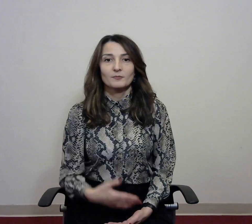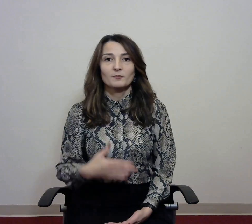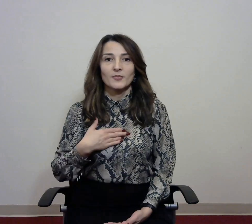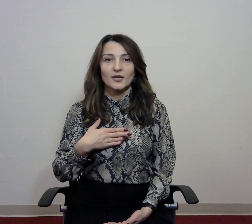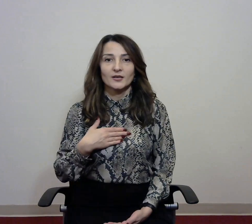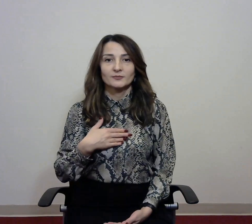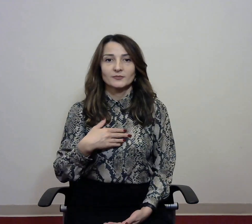mən